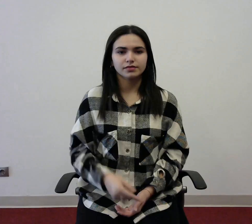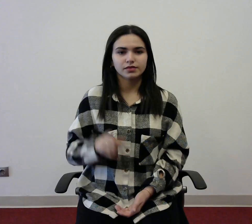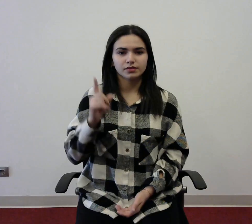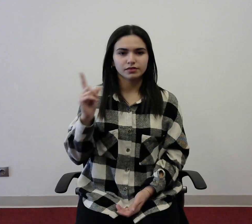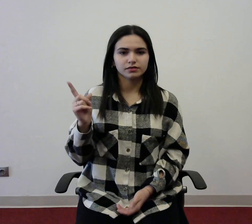O